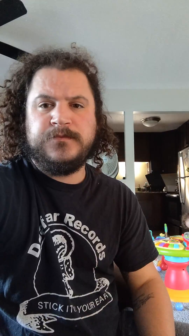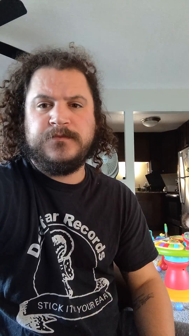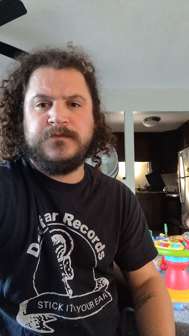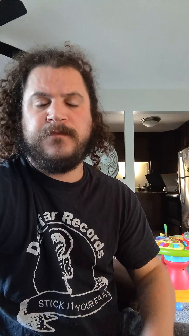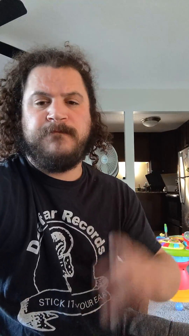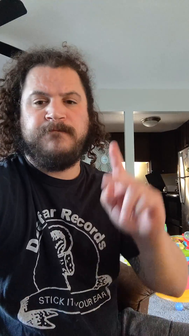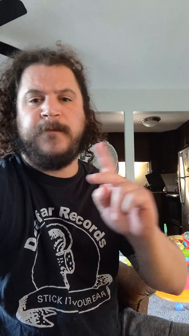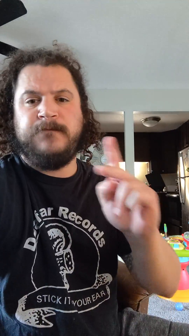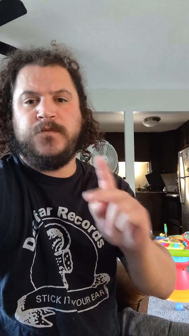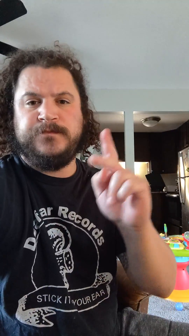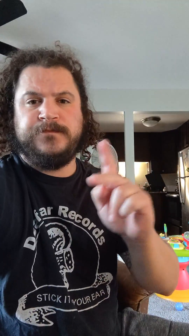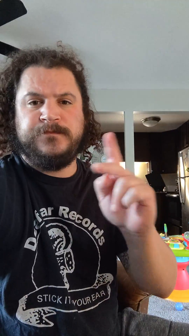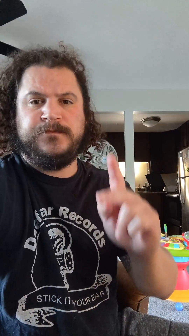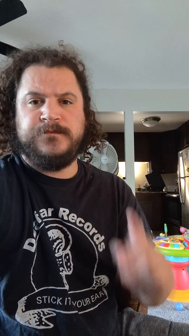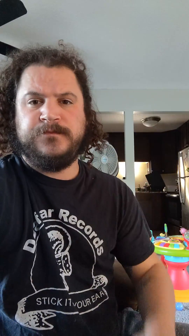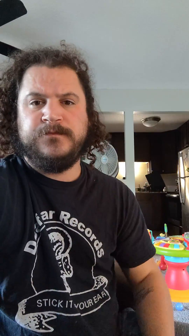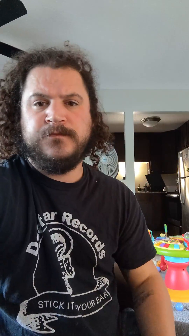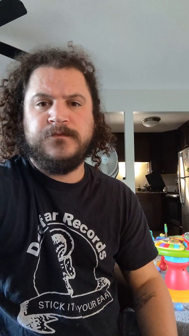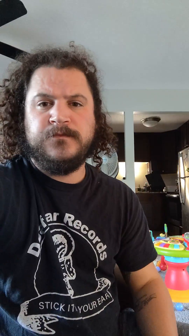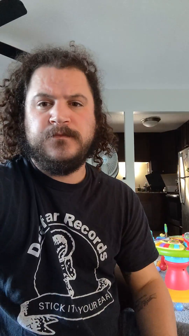people